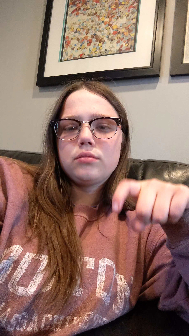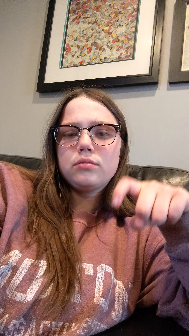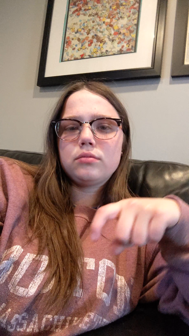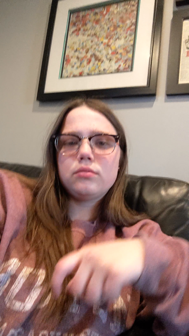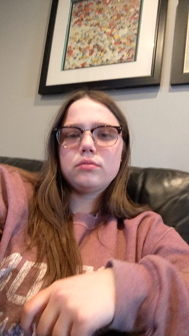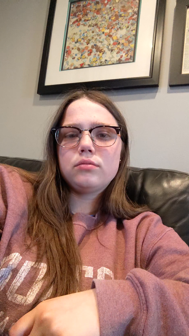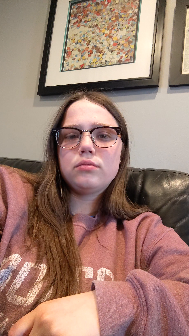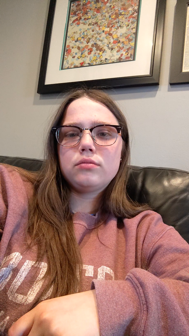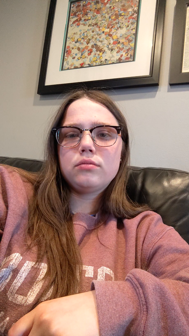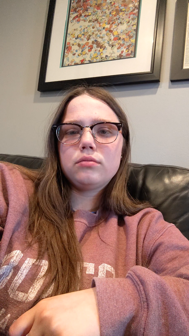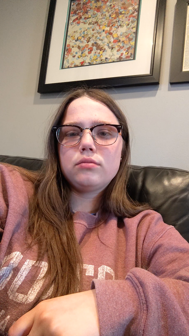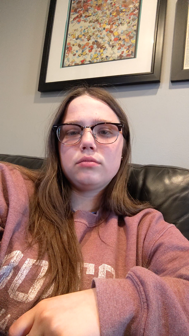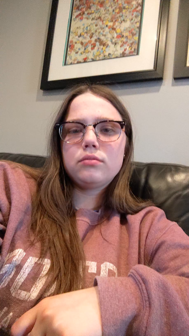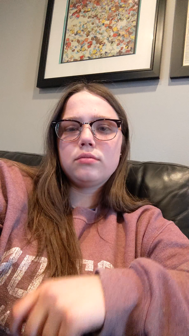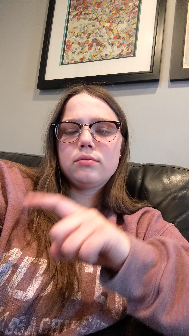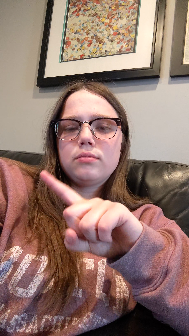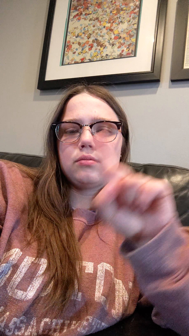but